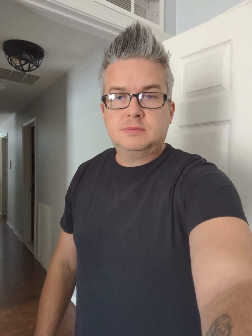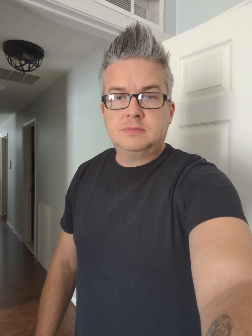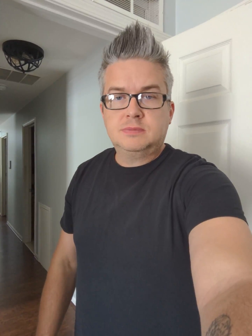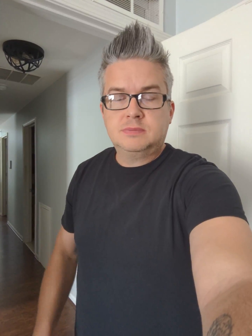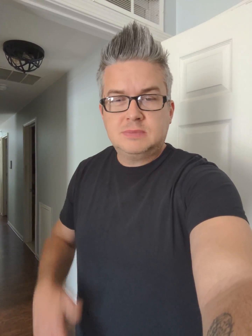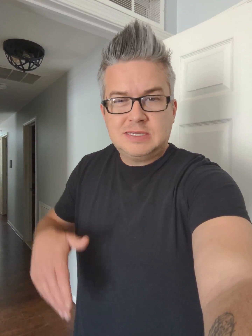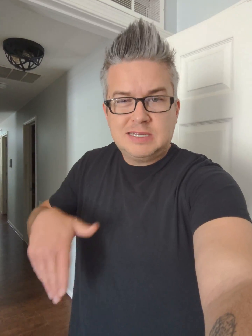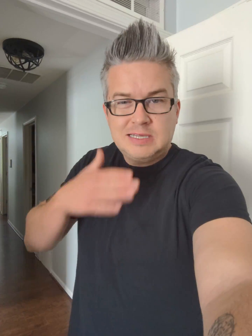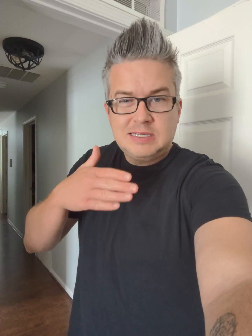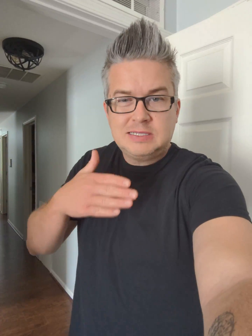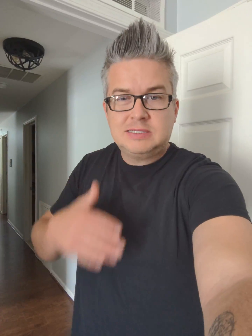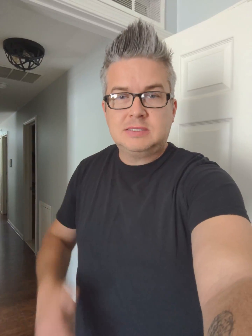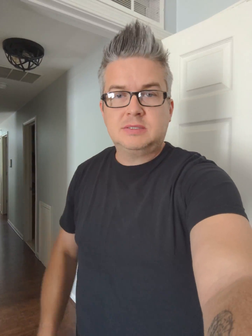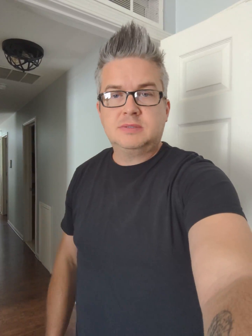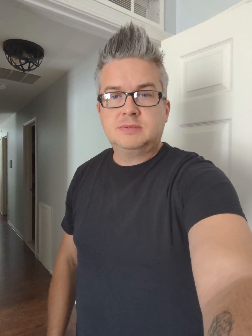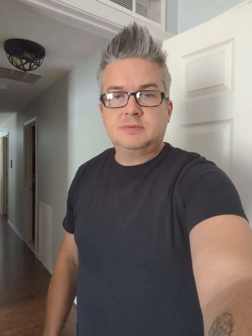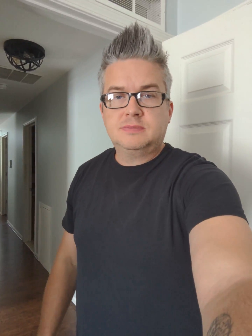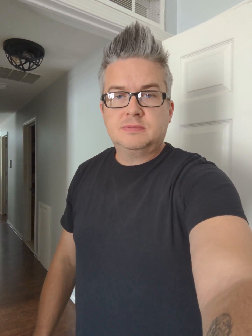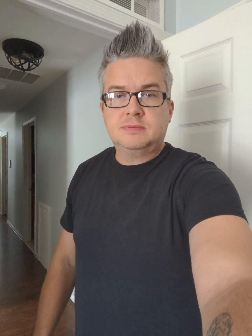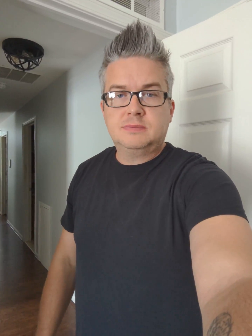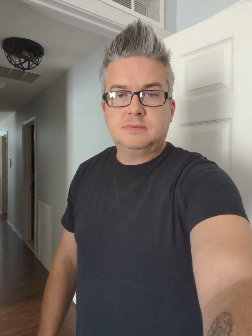kick